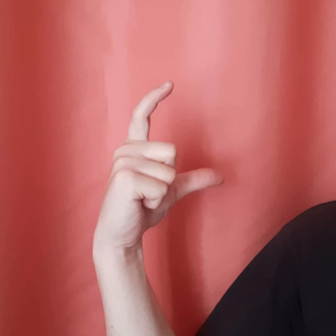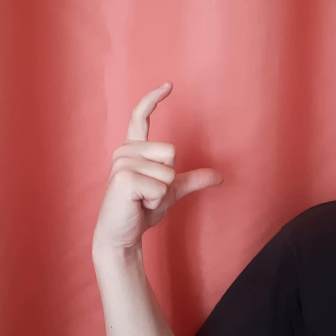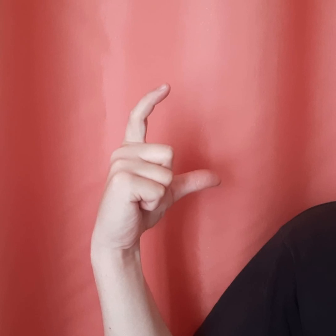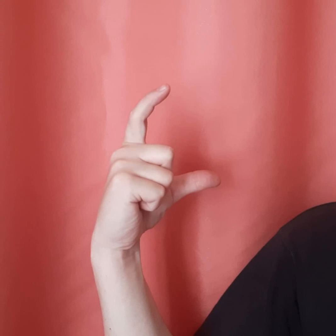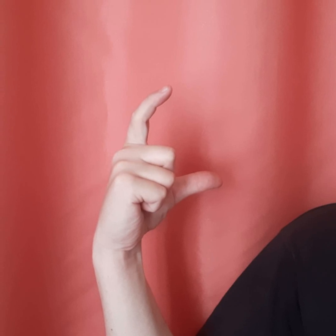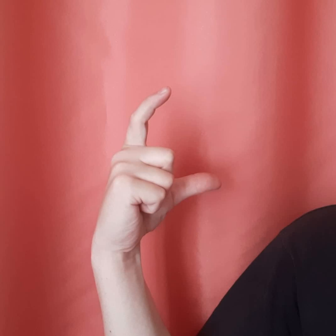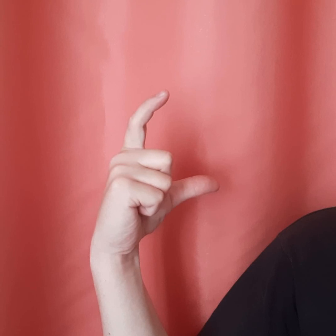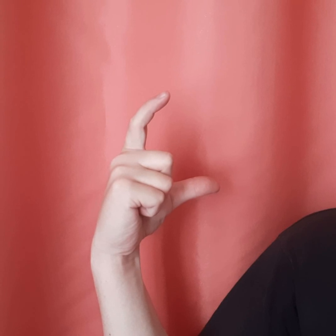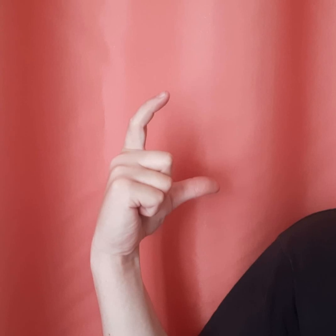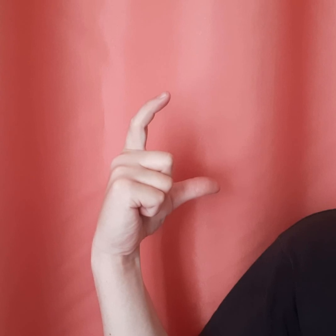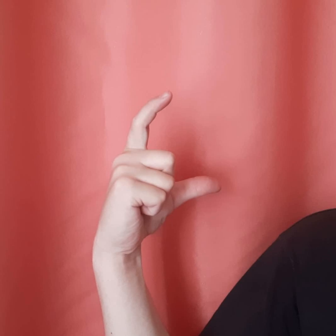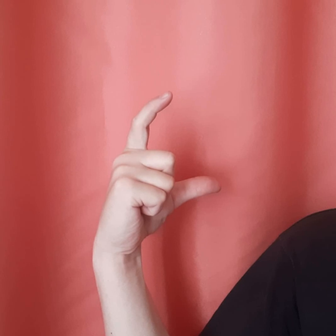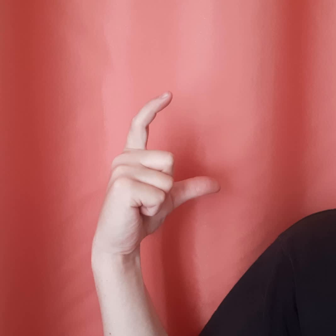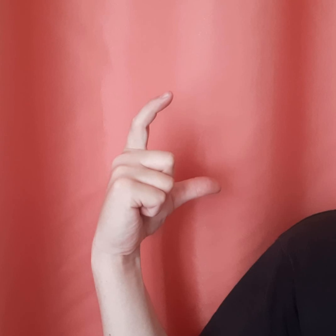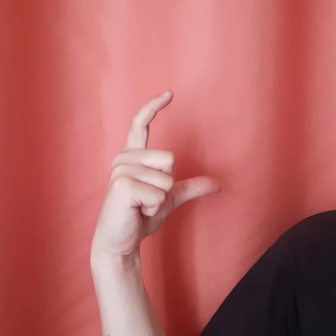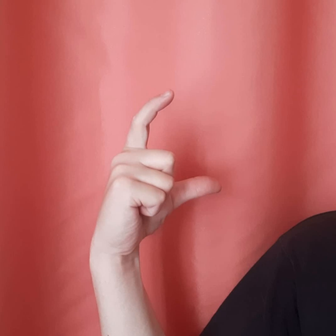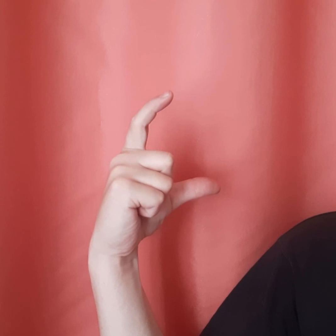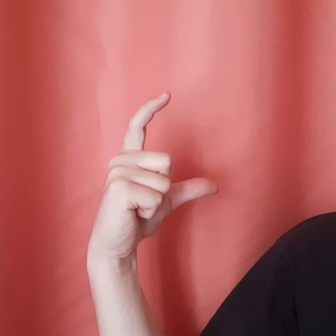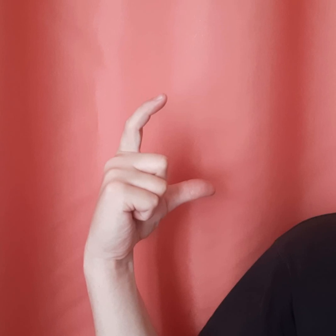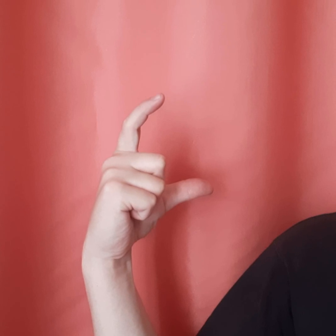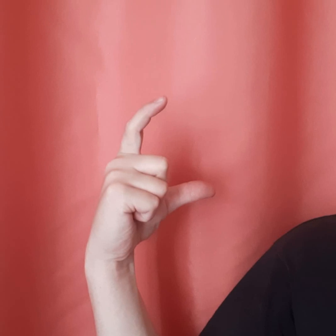Є